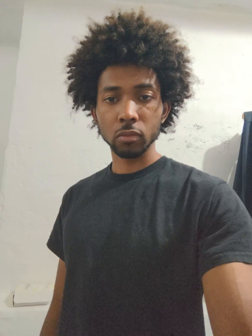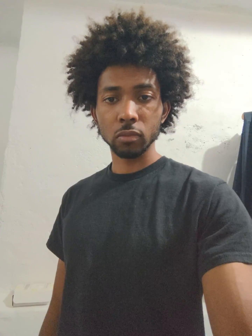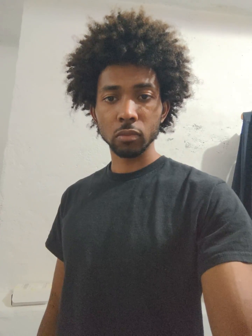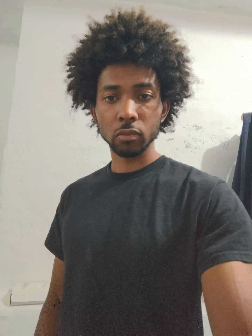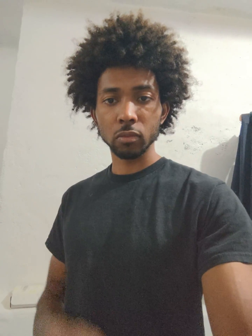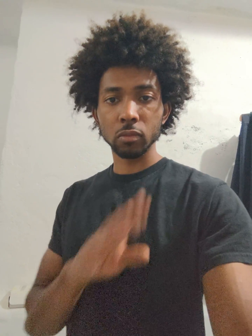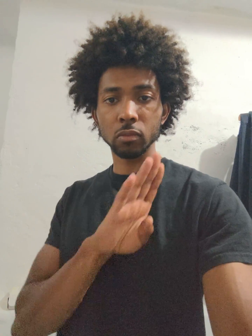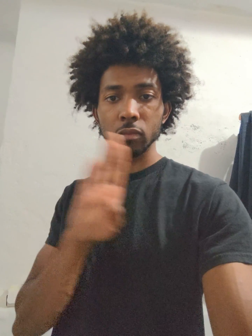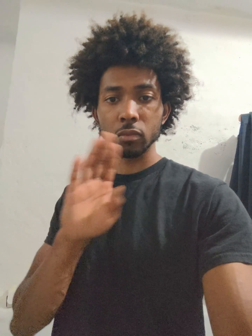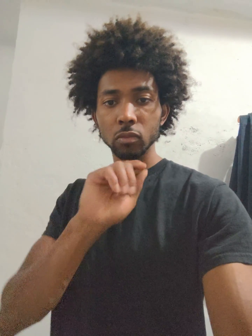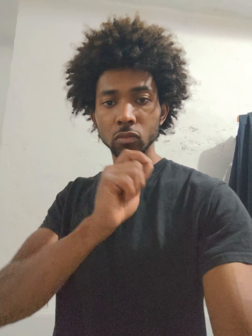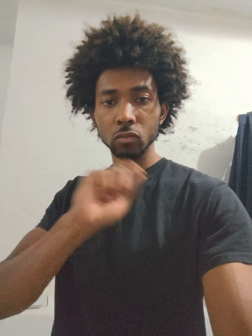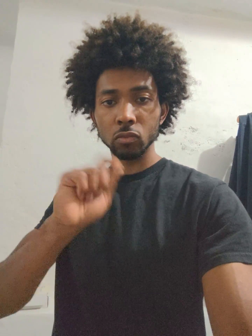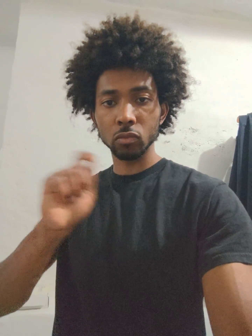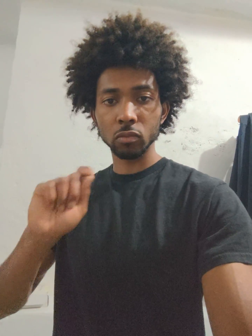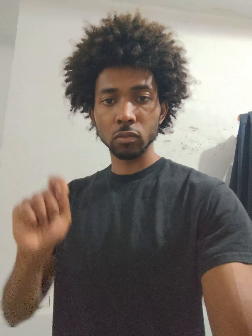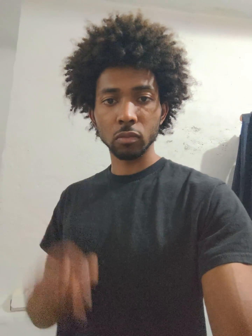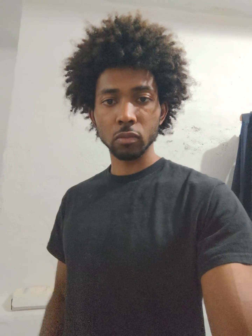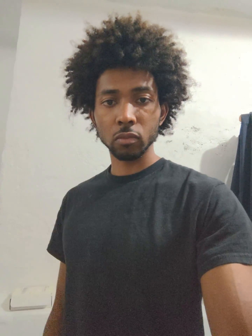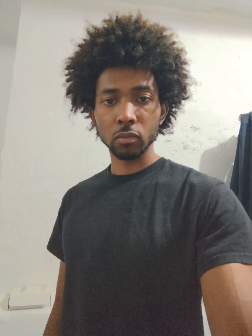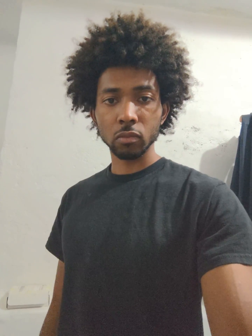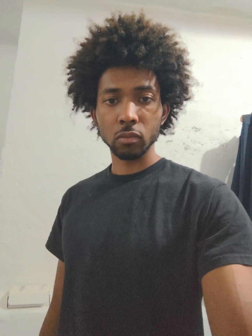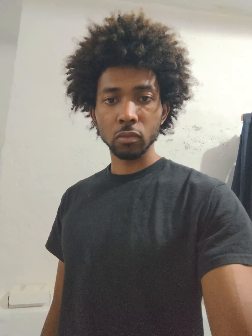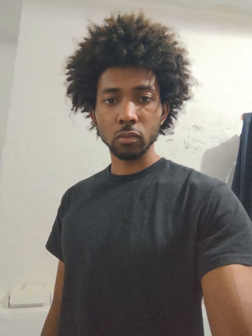chalk